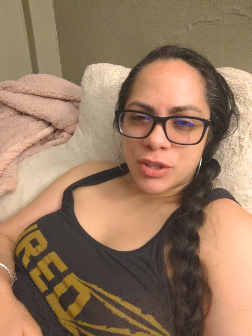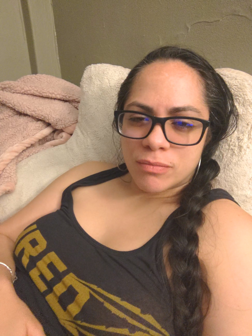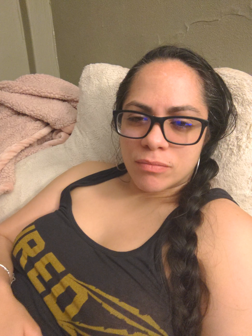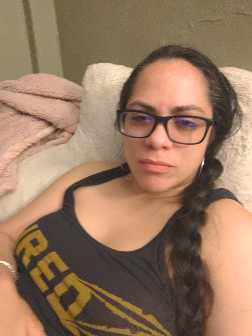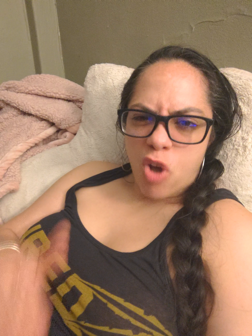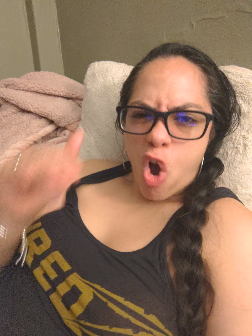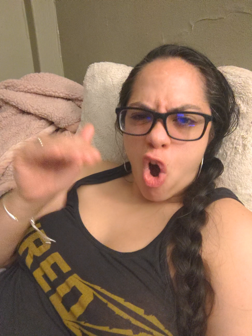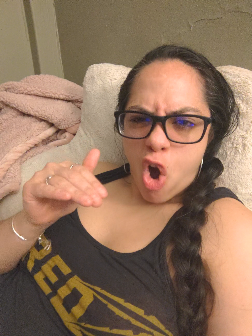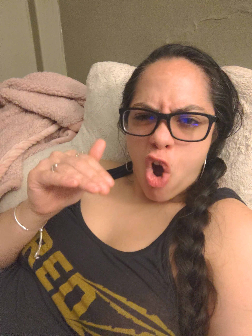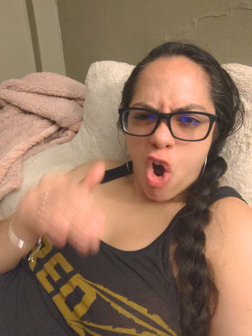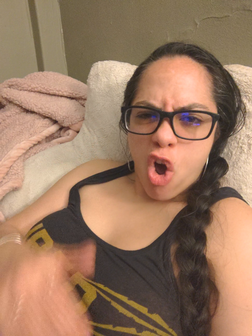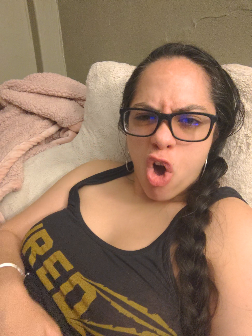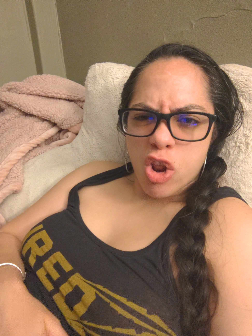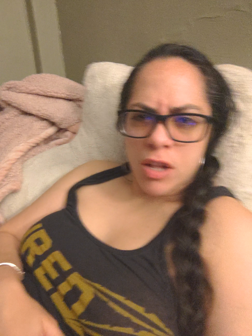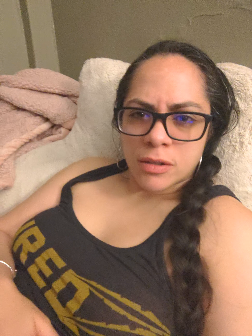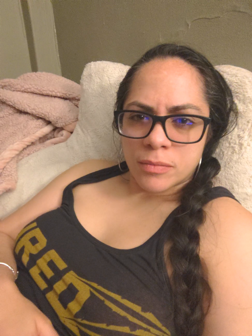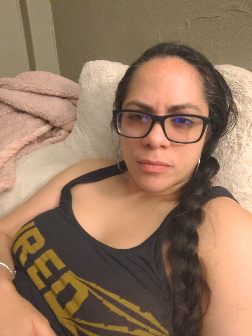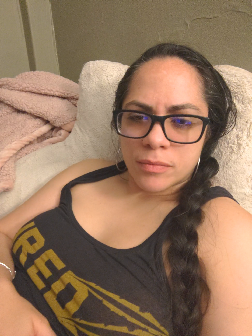on